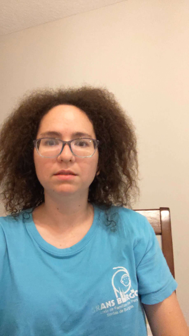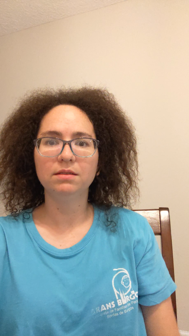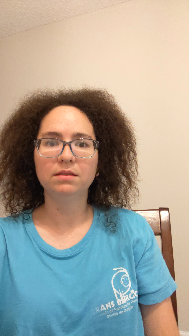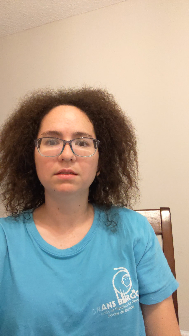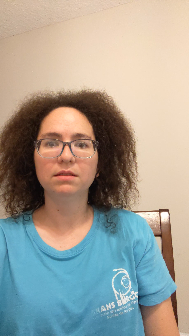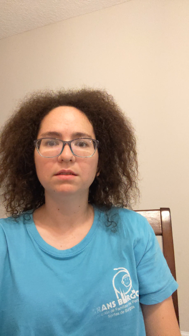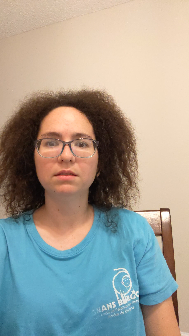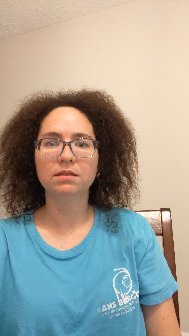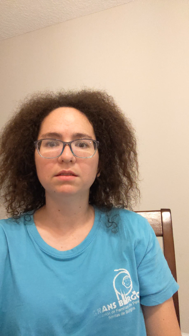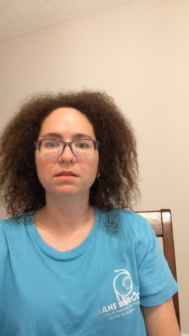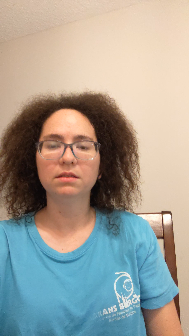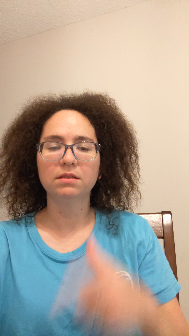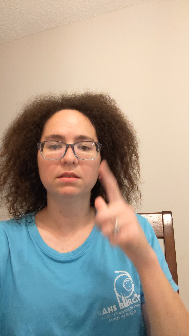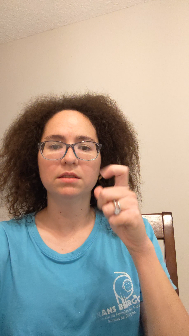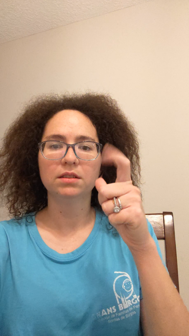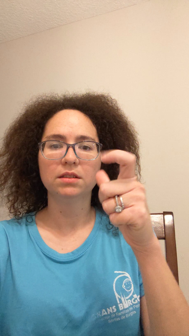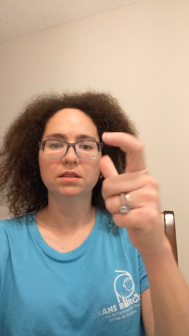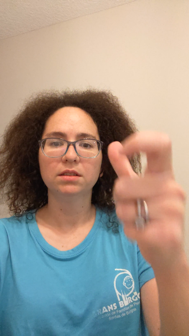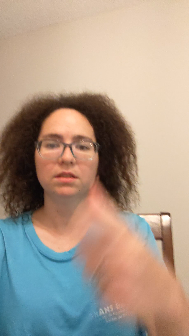run